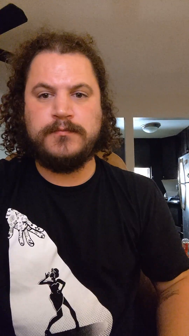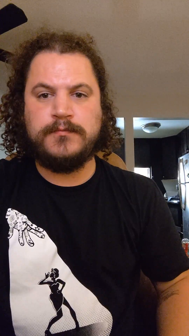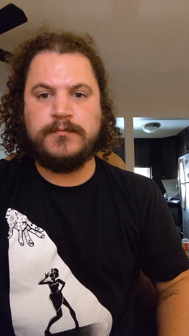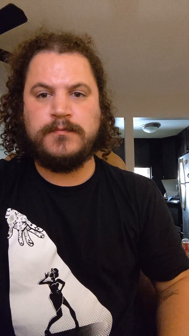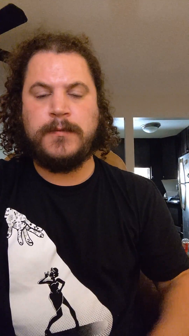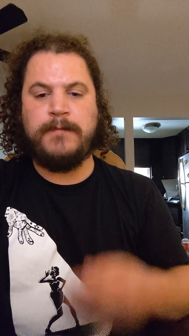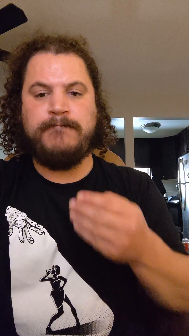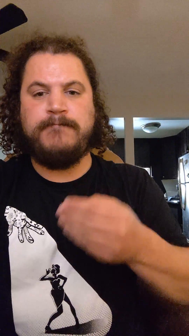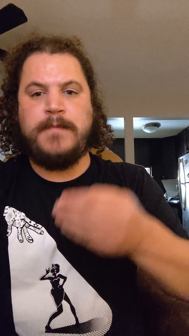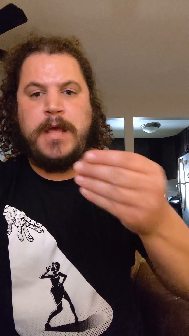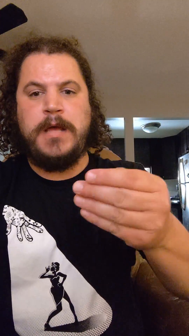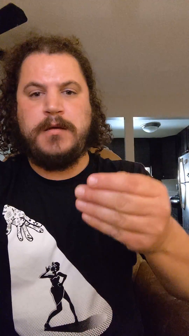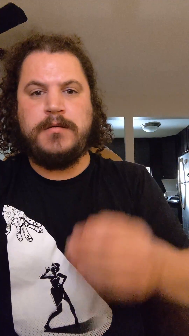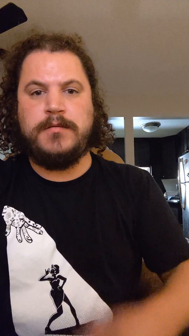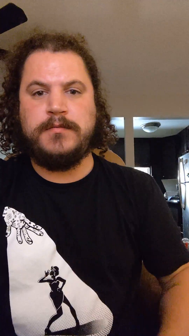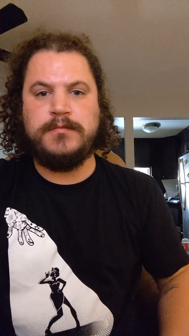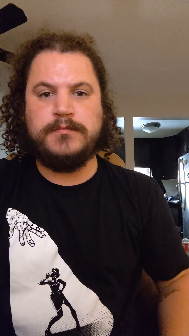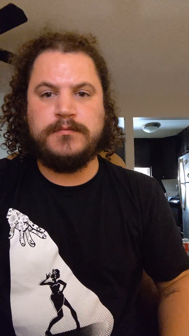buy